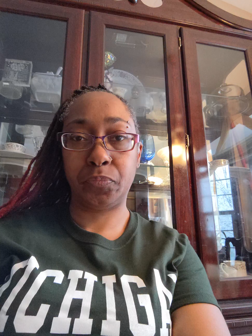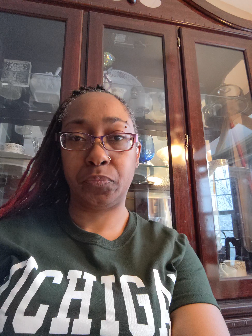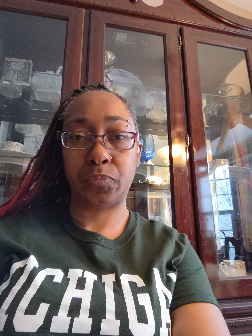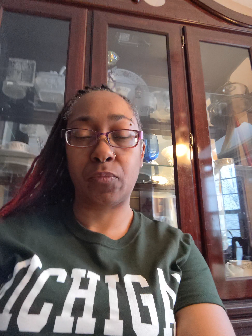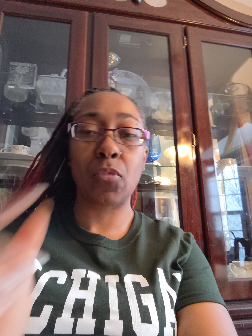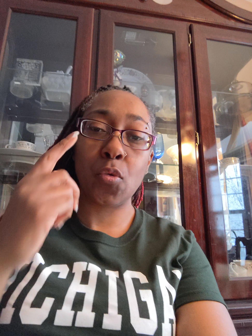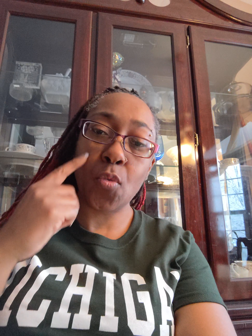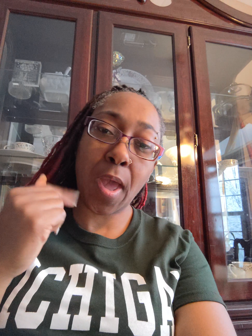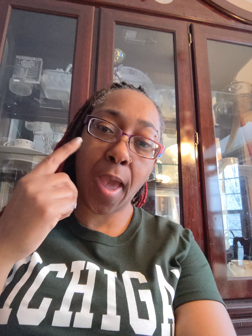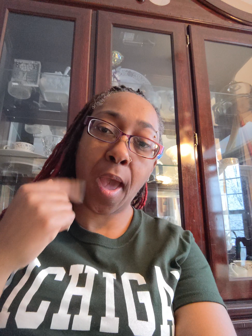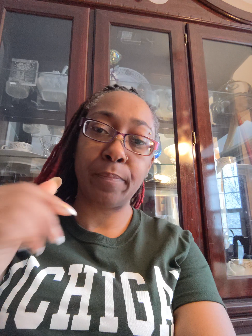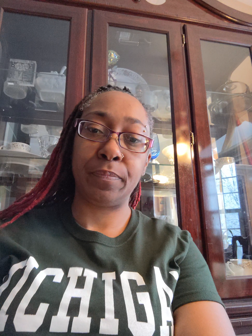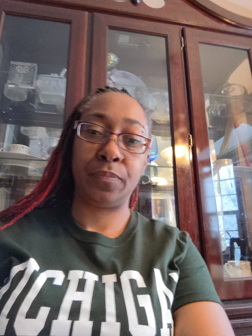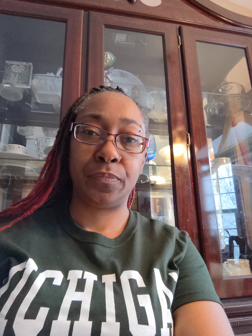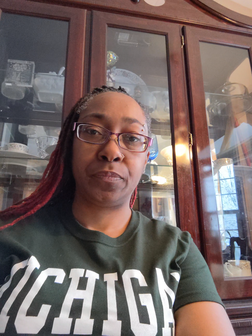cry